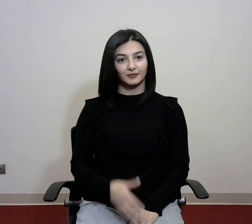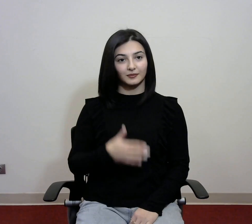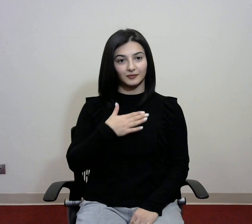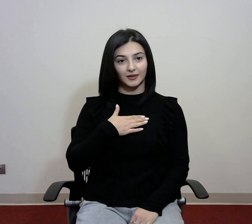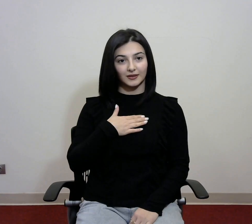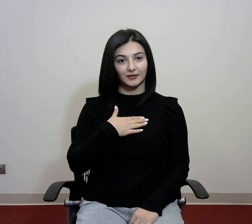mən